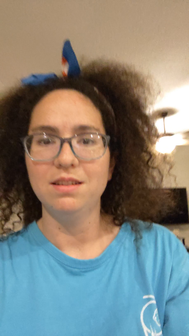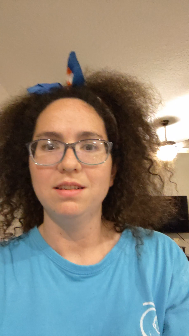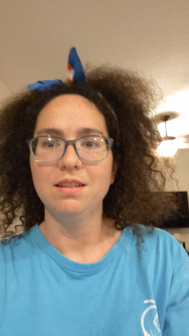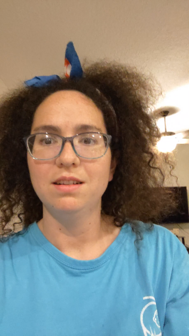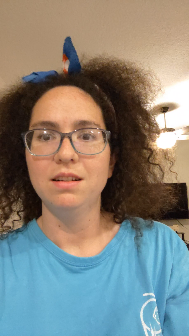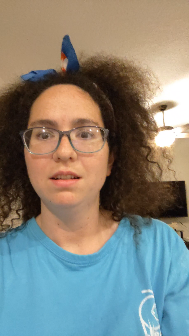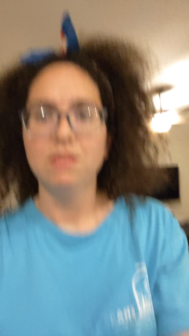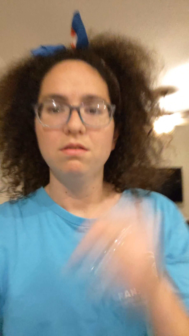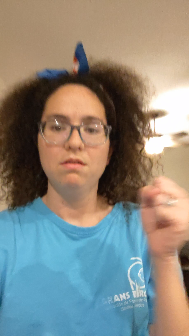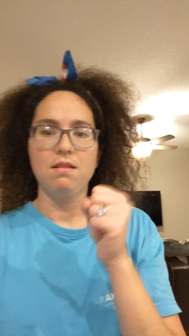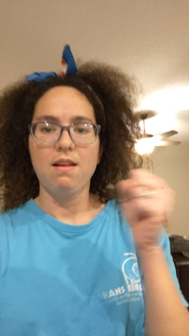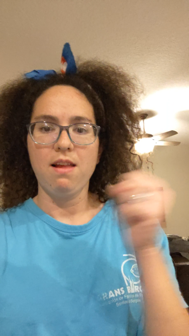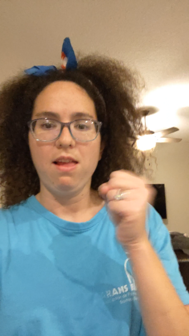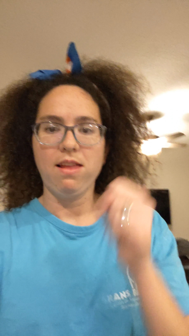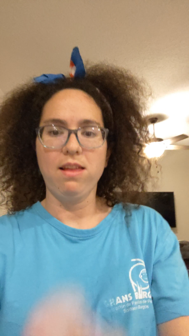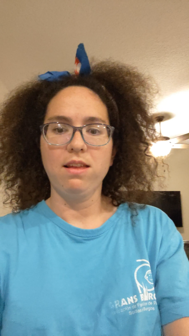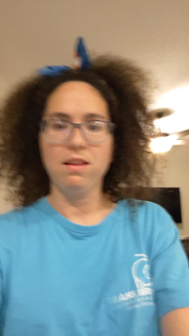cold